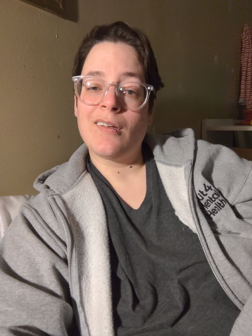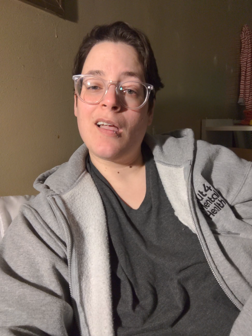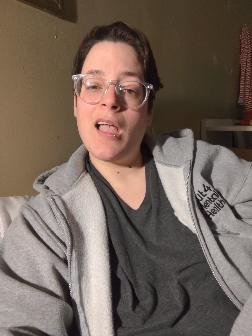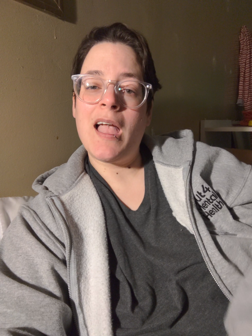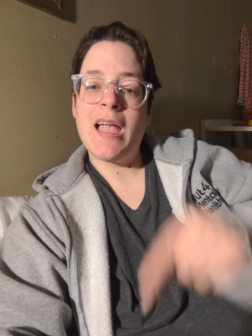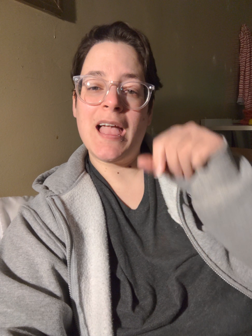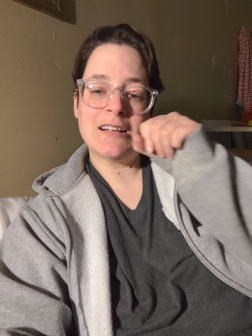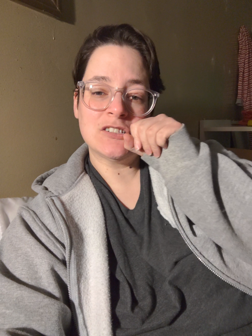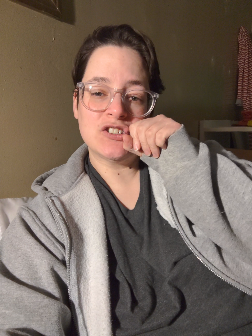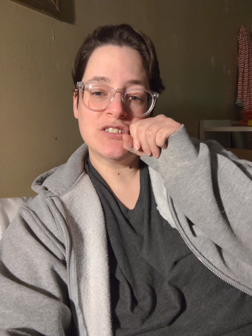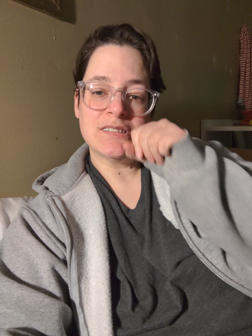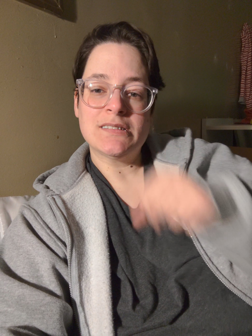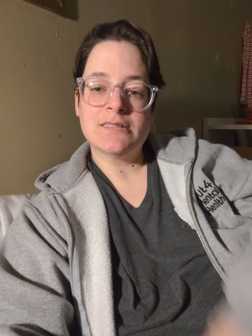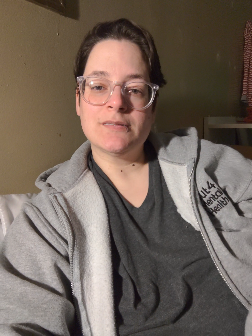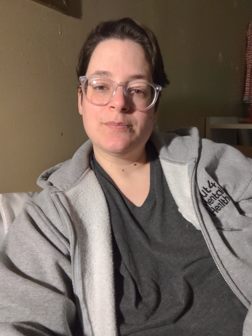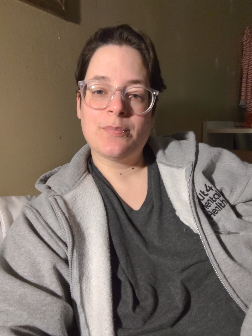carrot